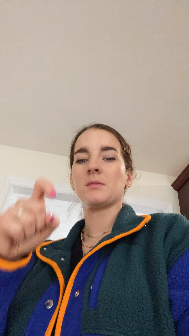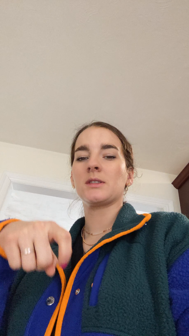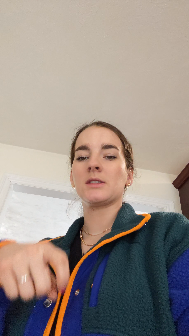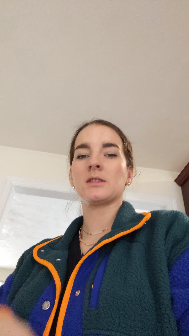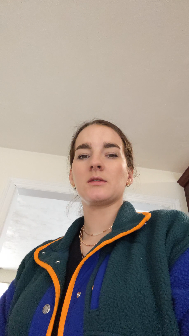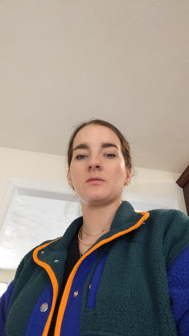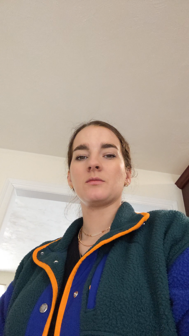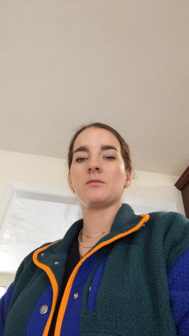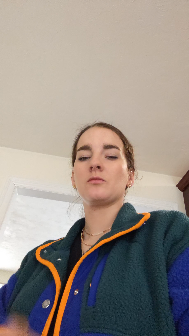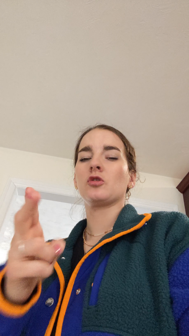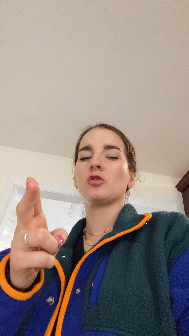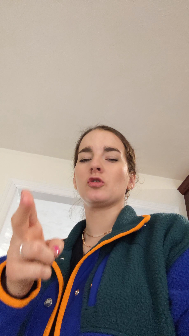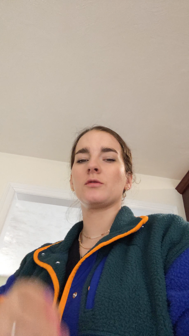hurry